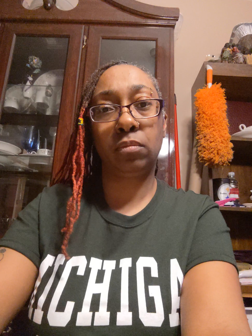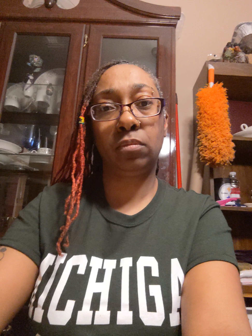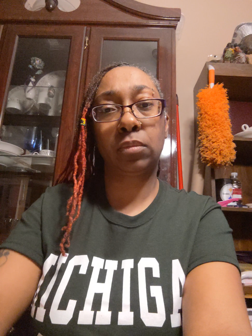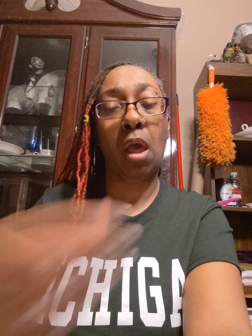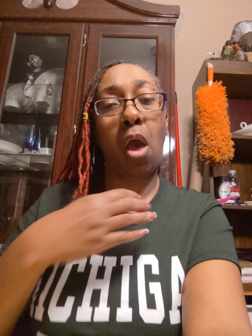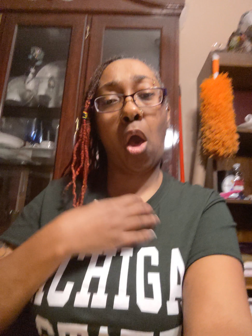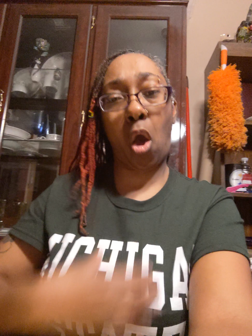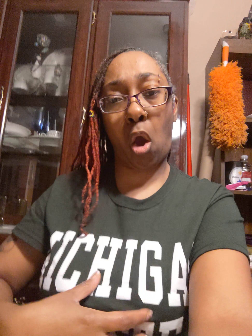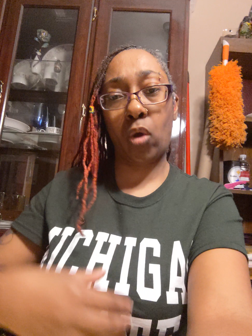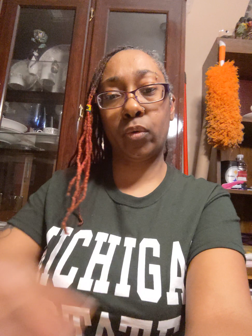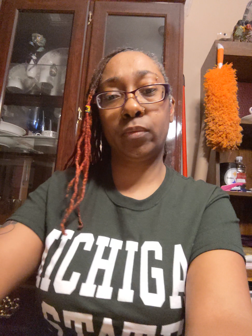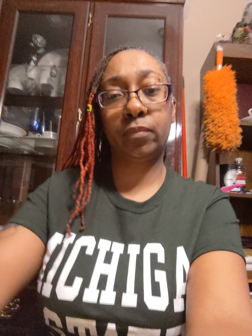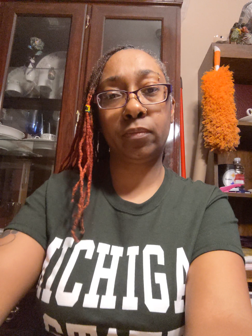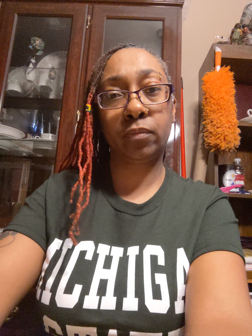hungry